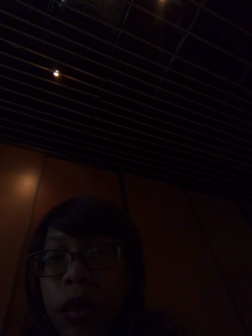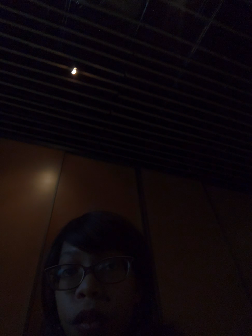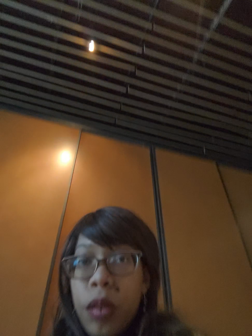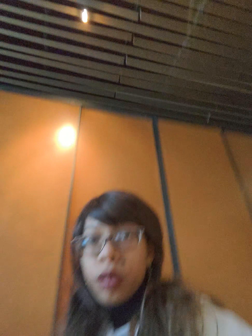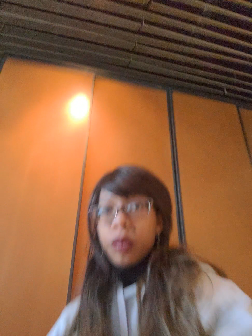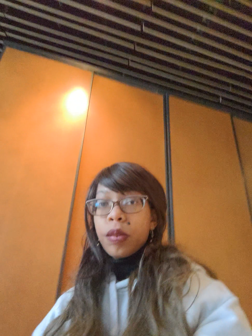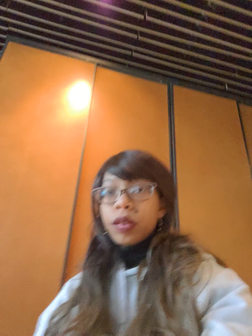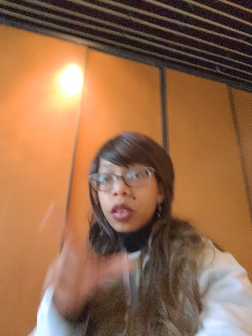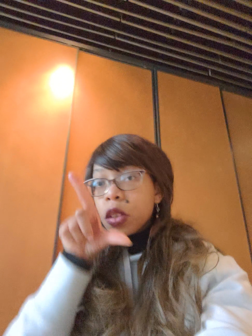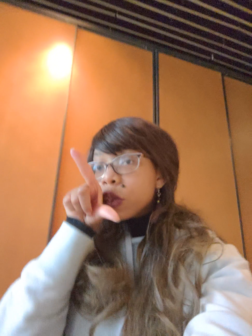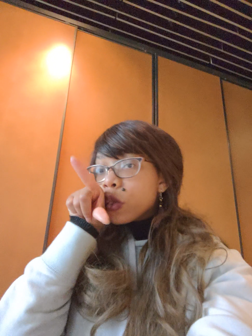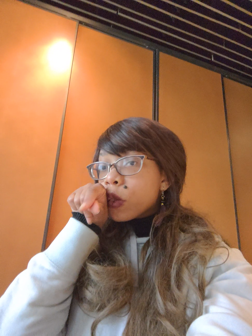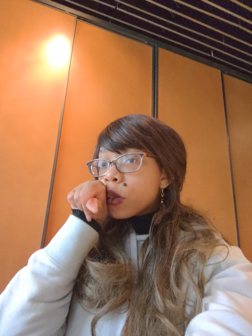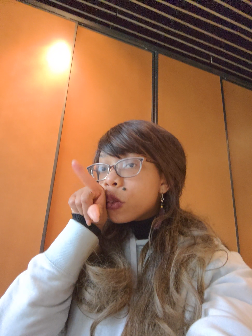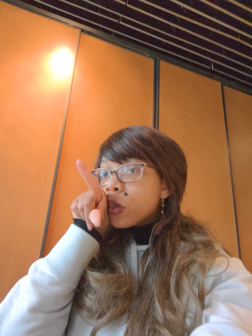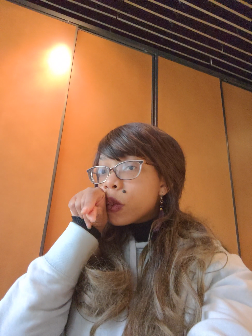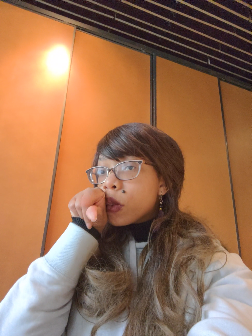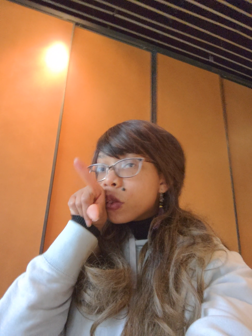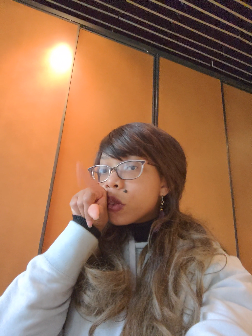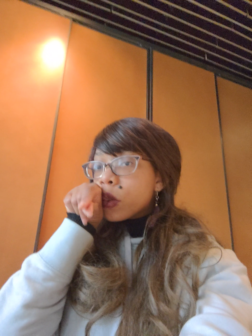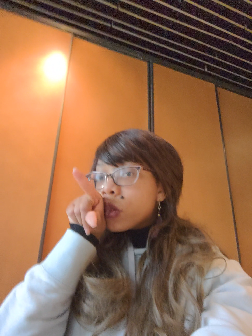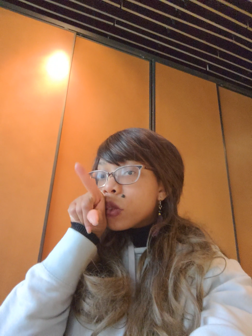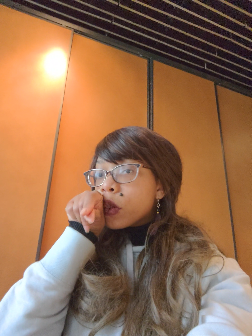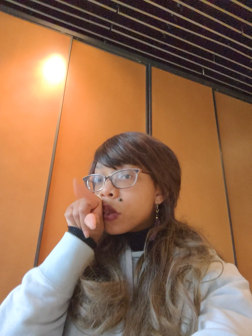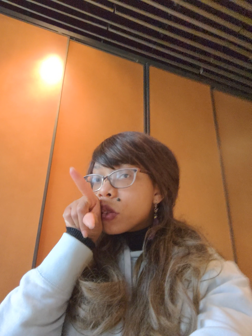bird